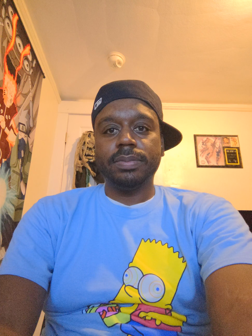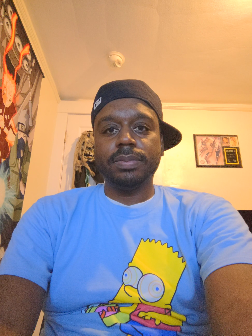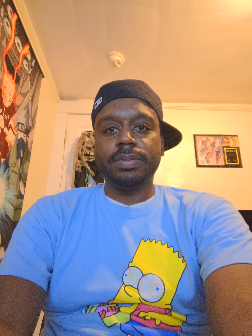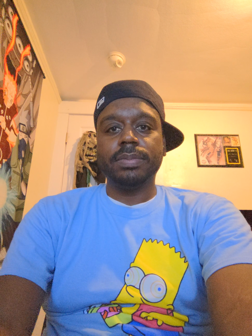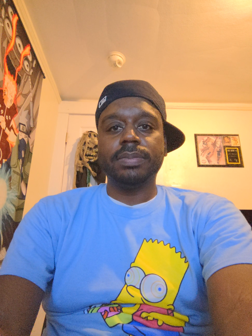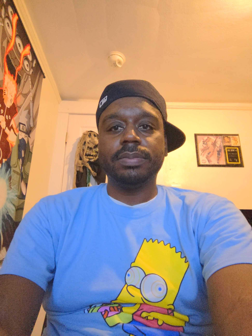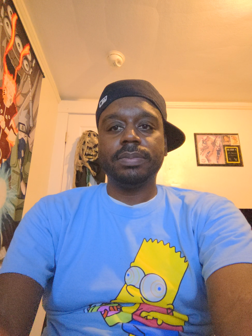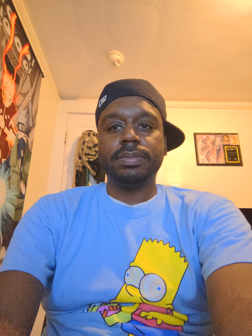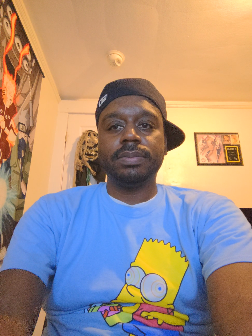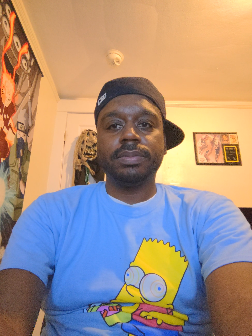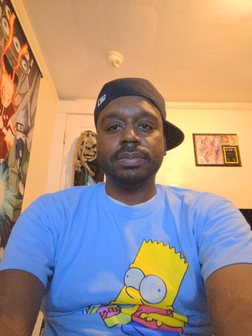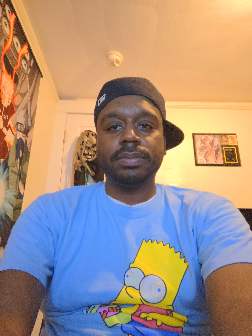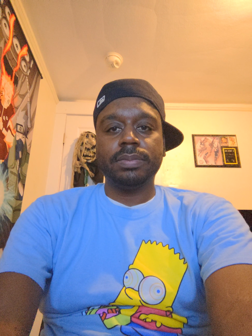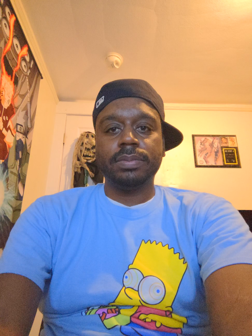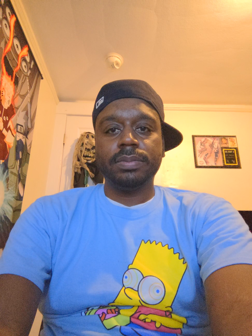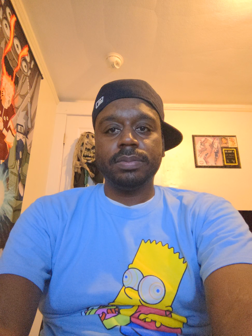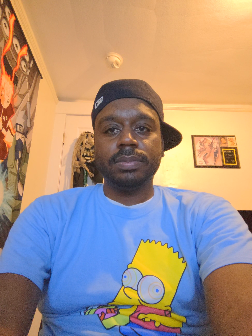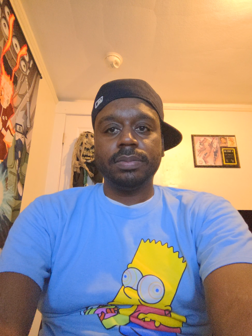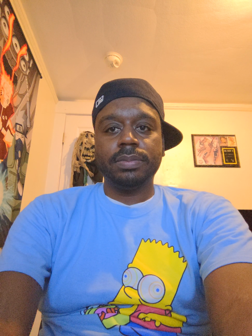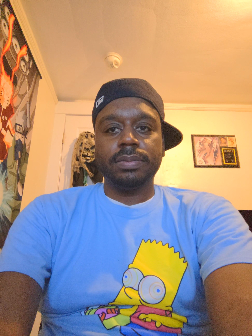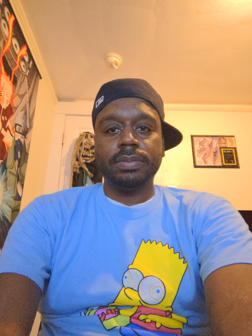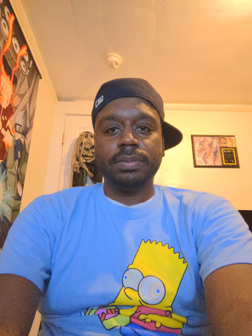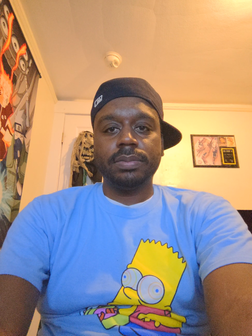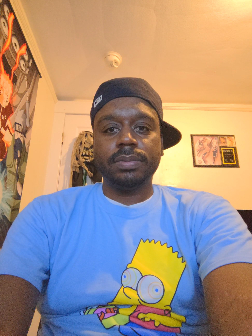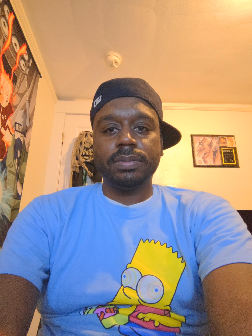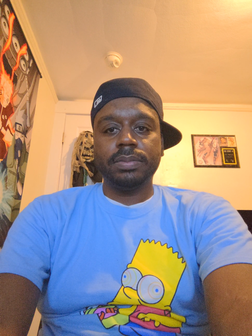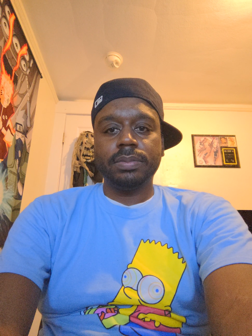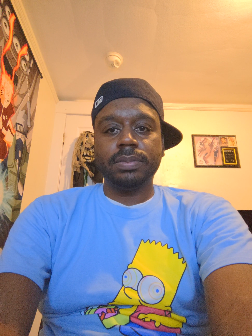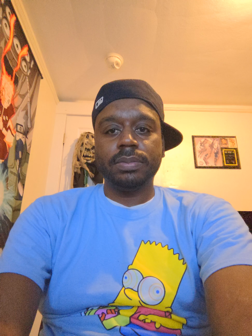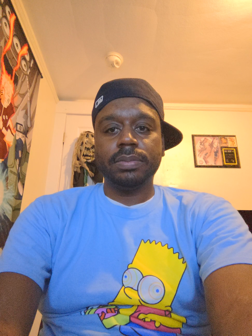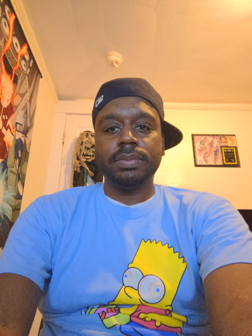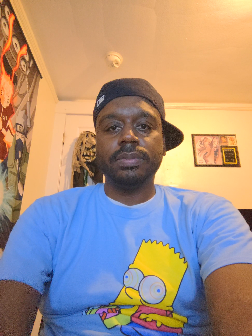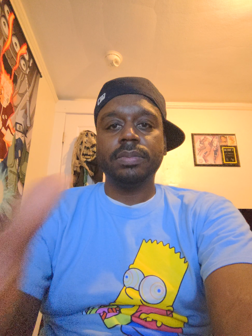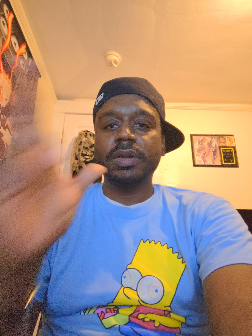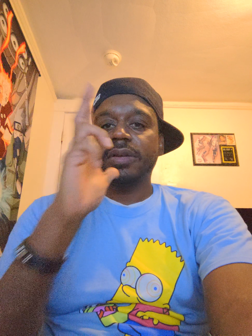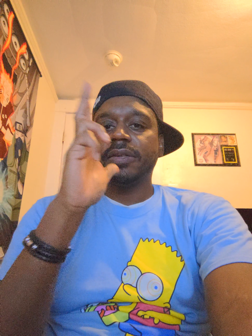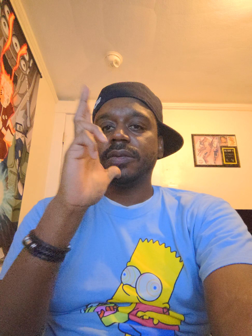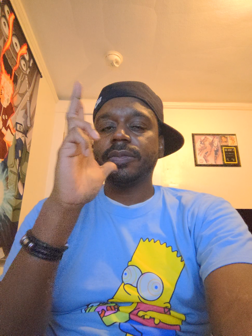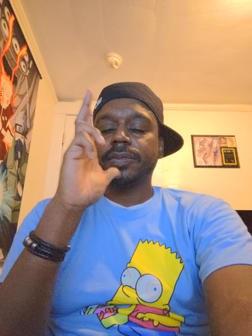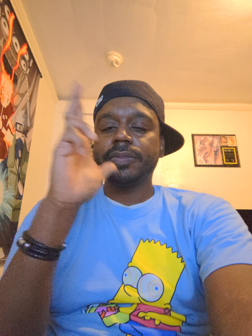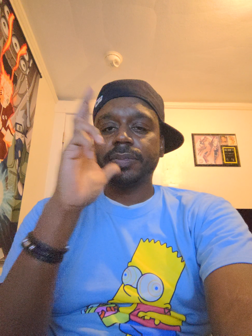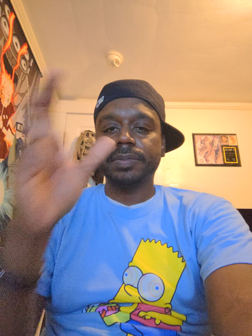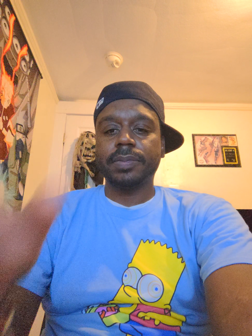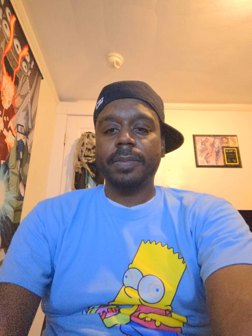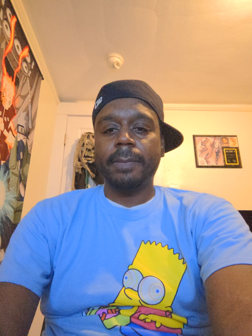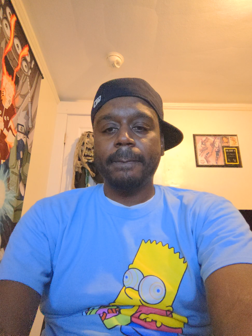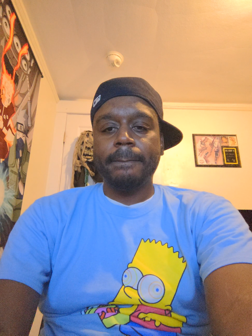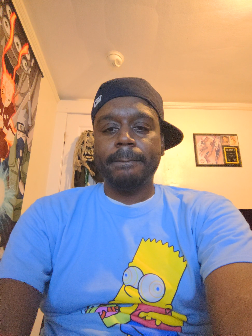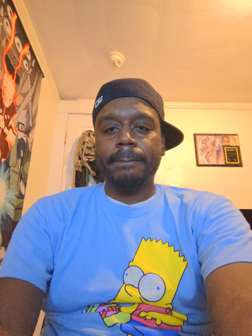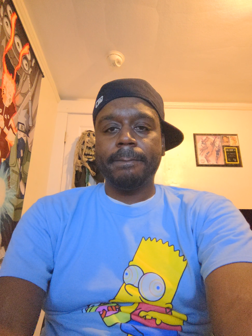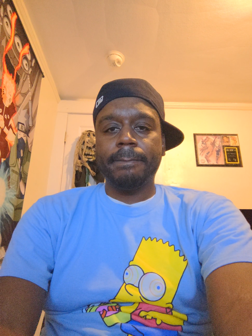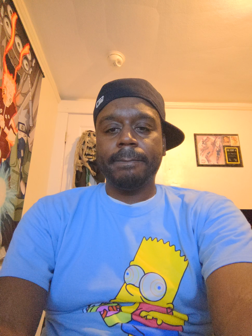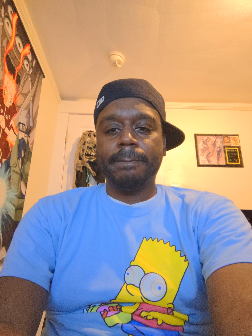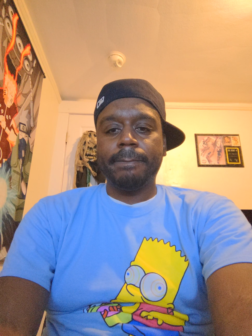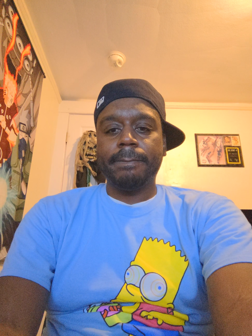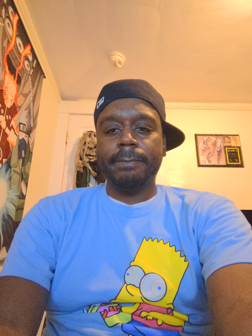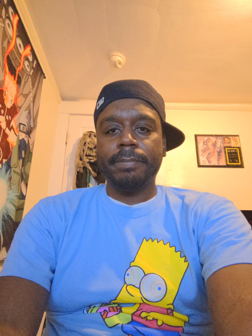hen